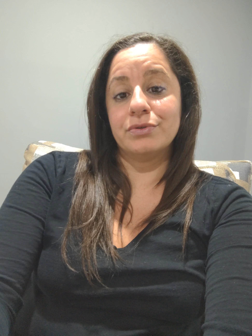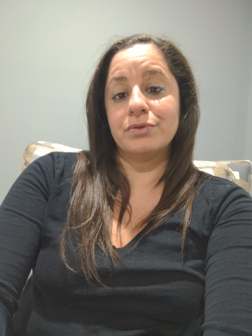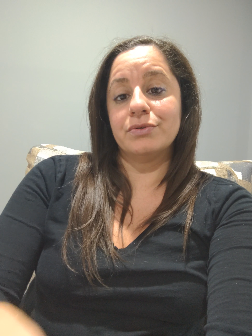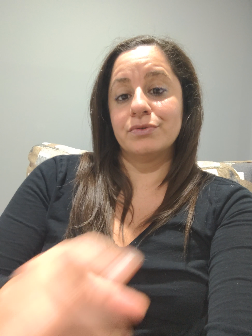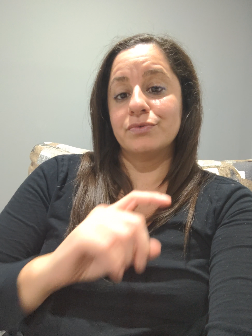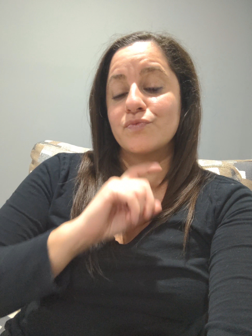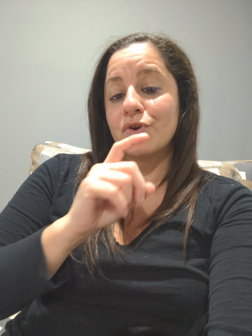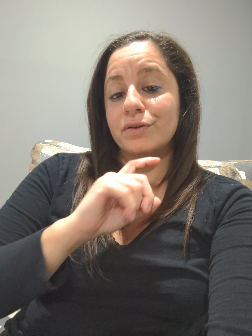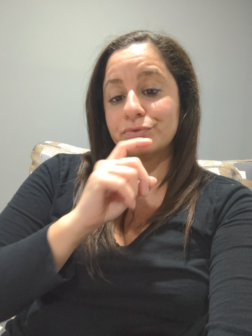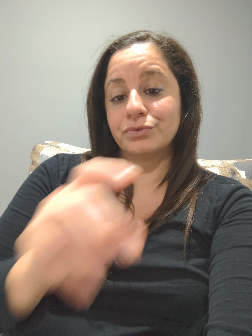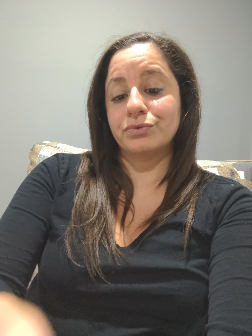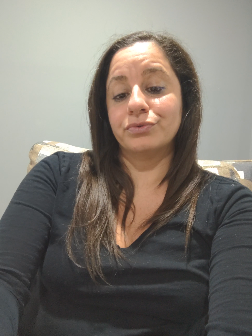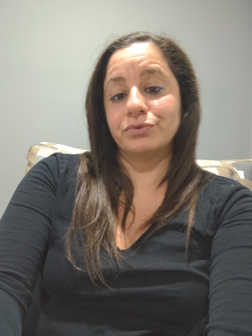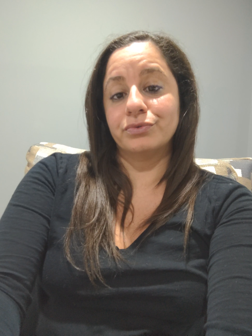garbage